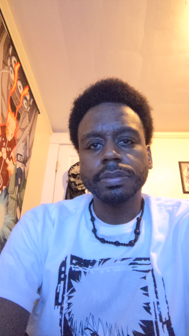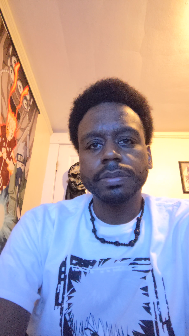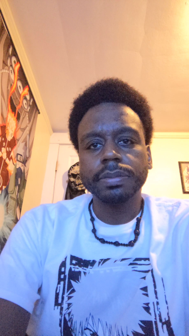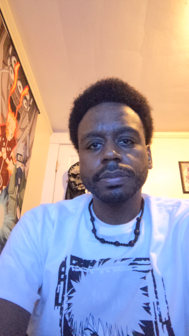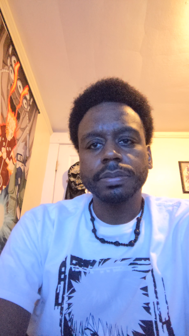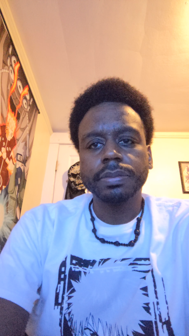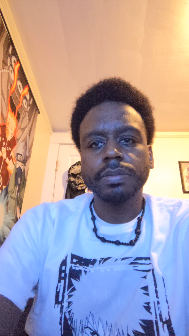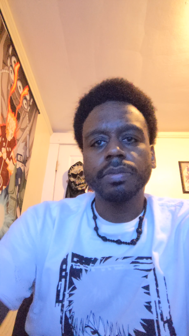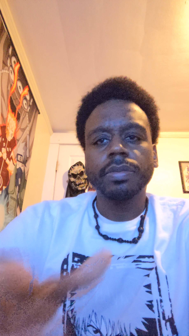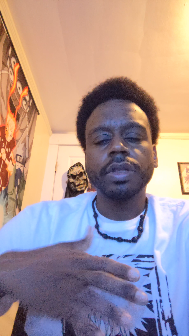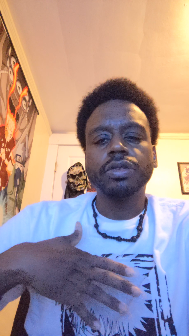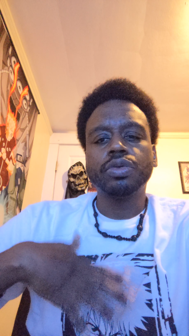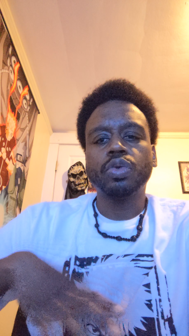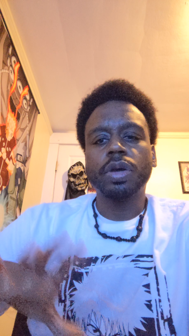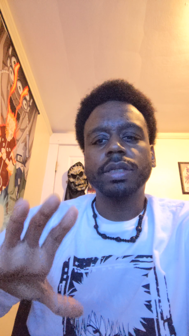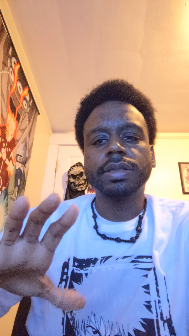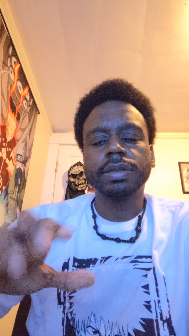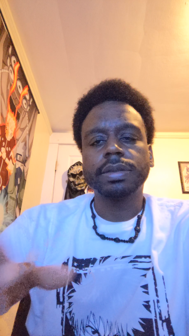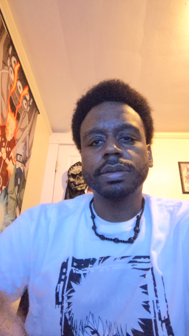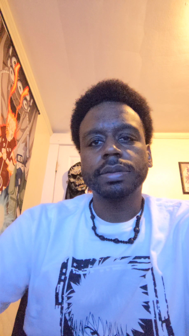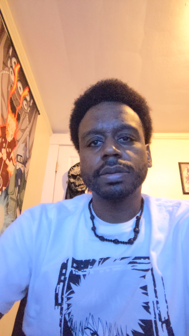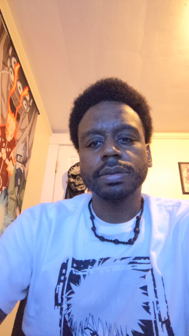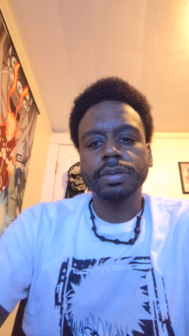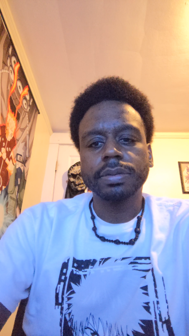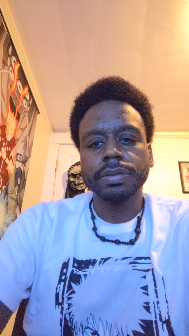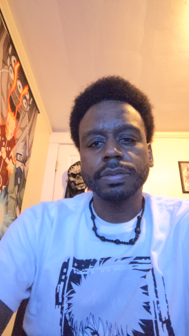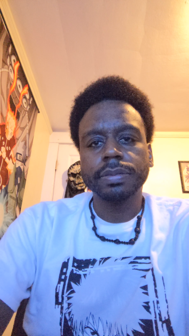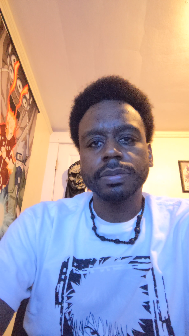dress